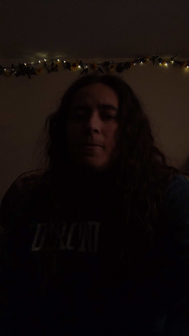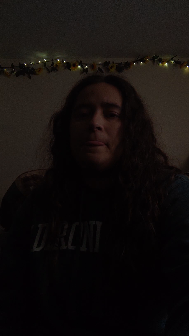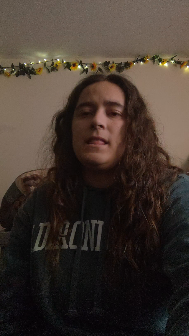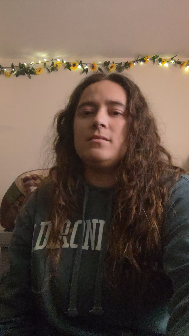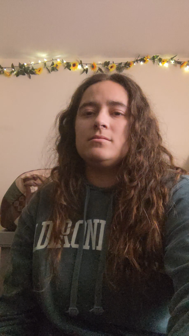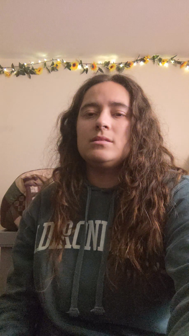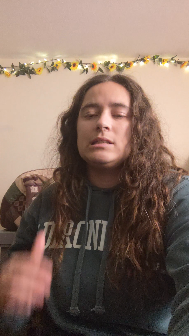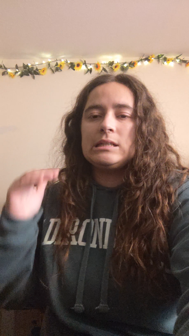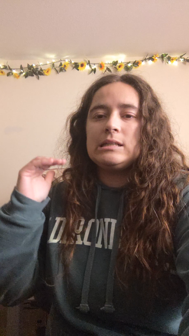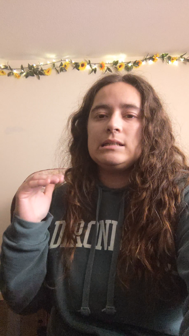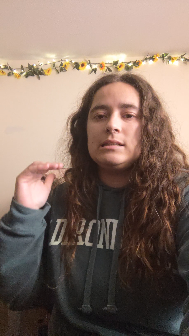little